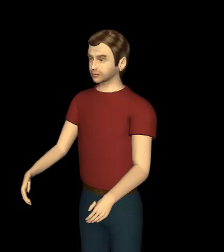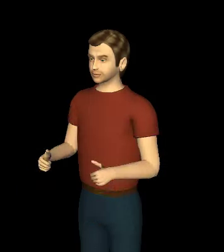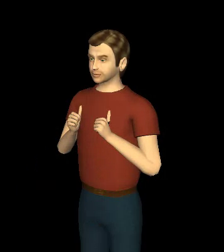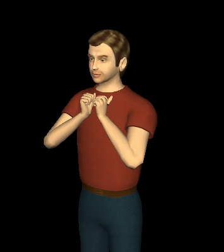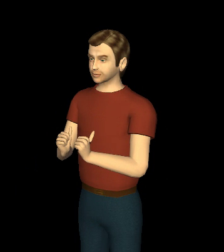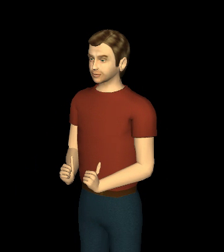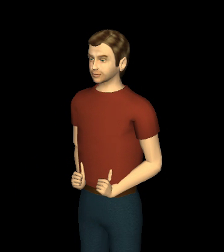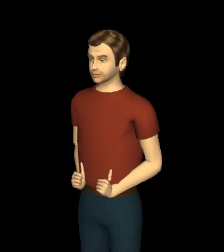حقيبة ظهر